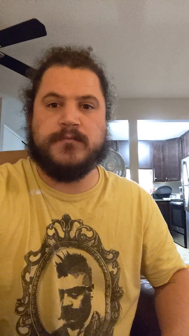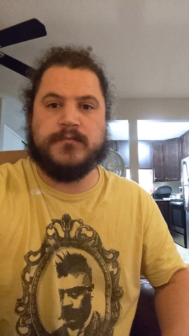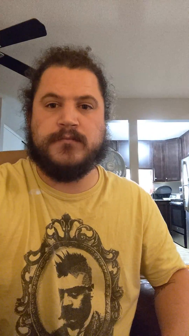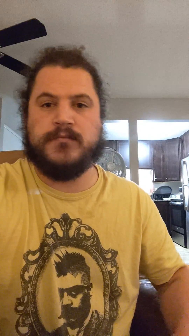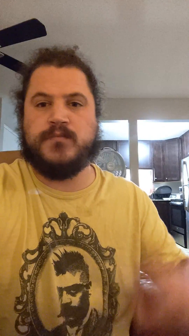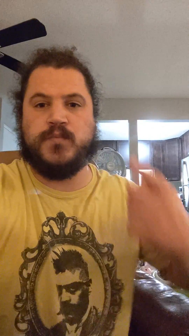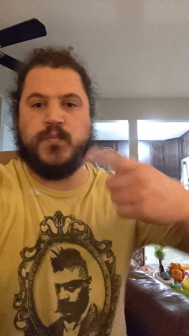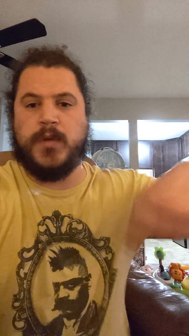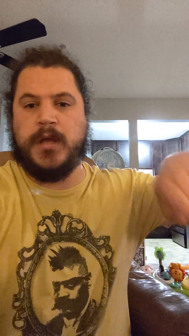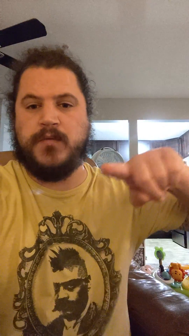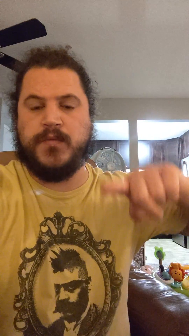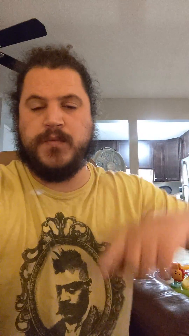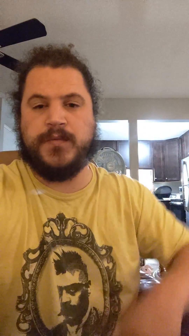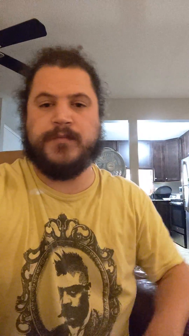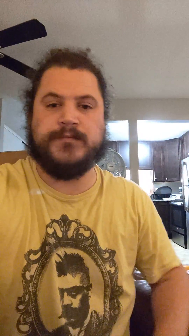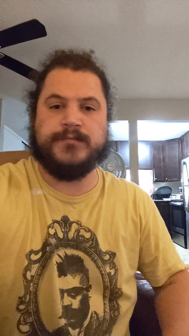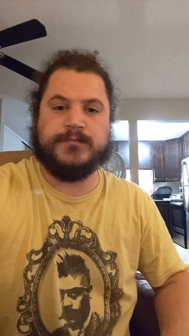around